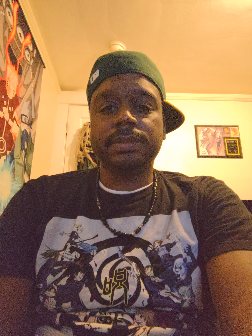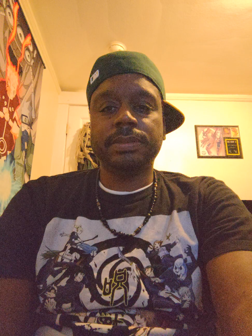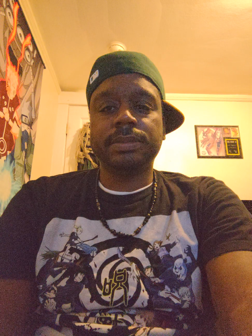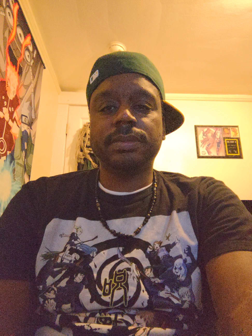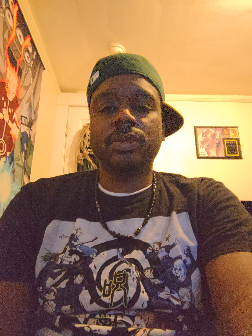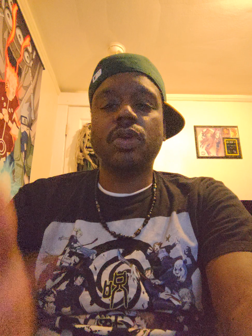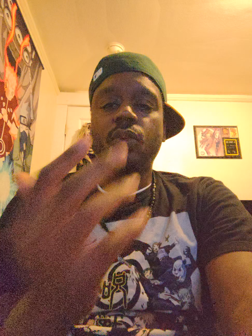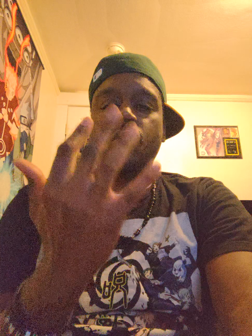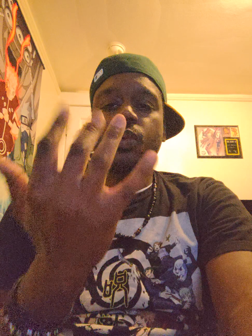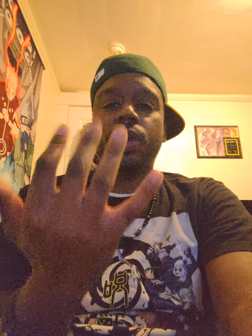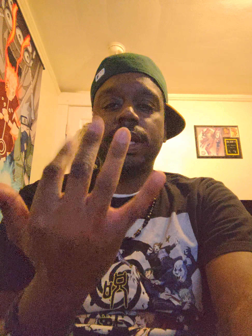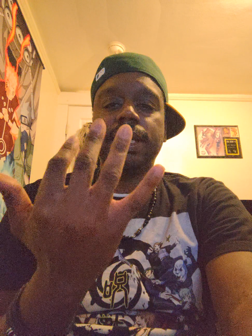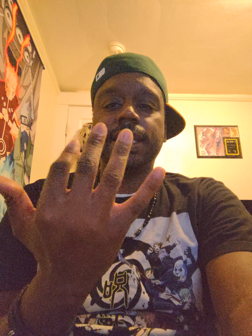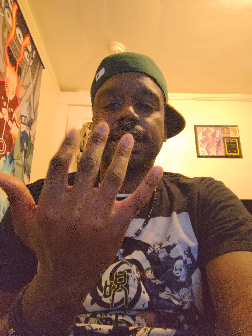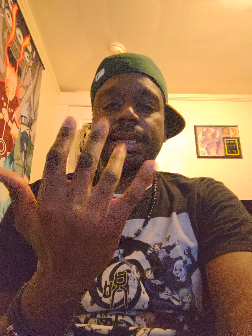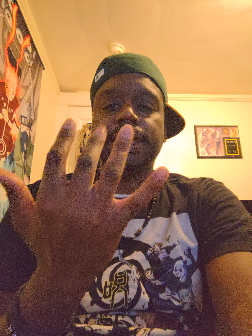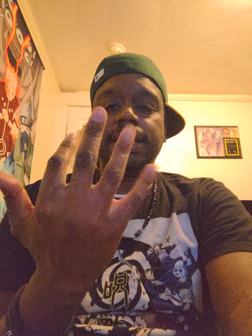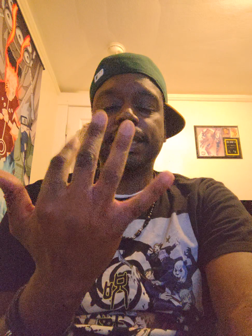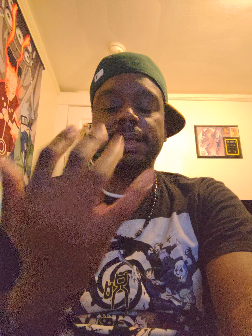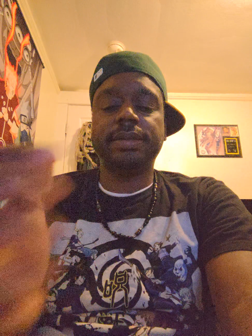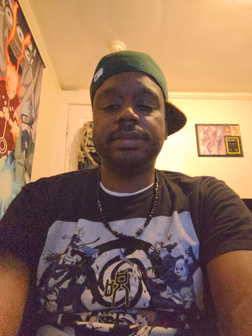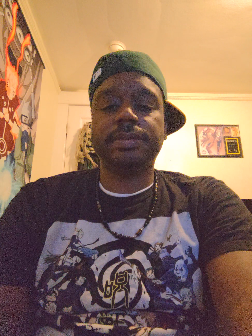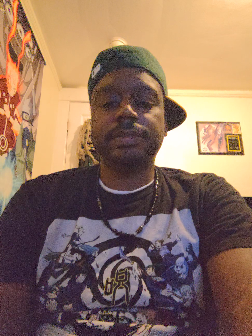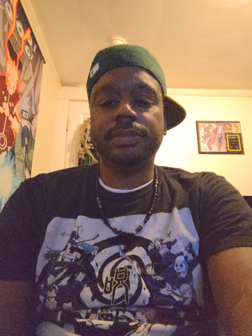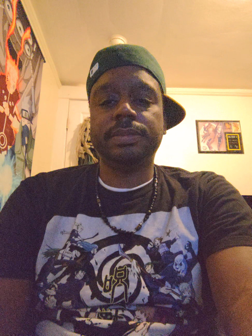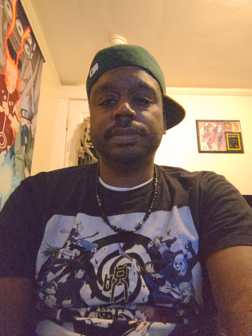wait